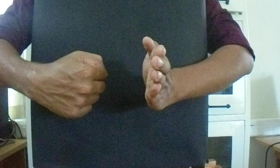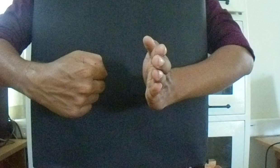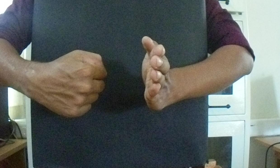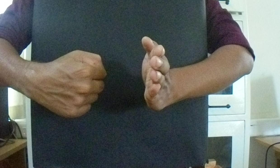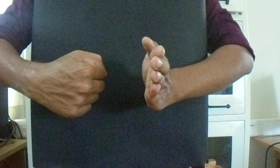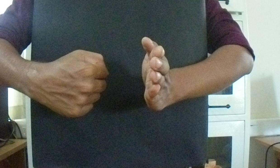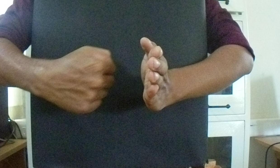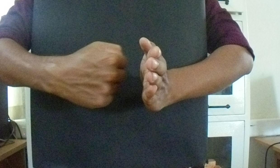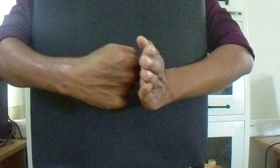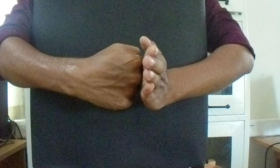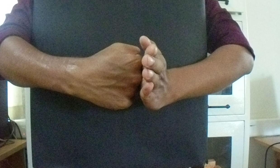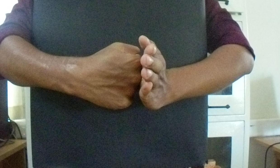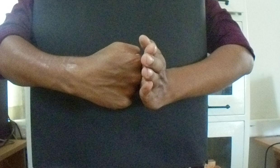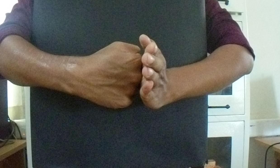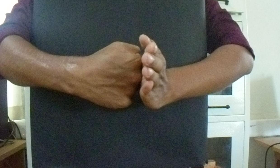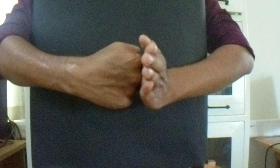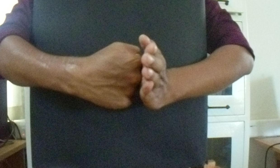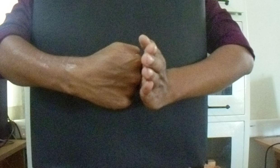accident